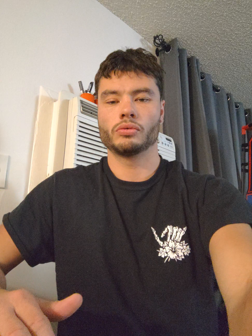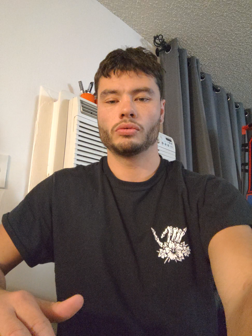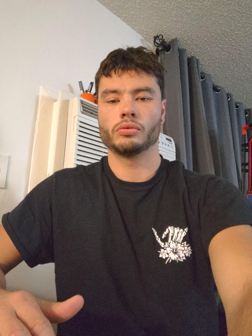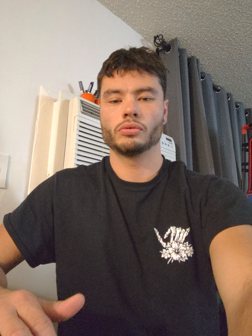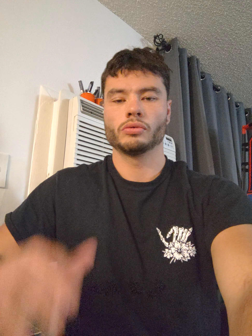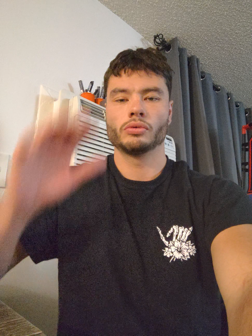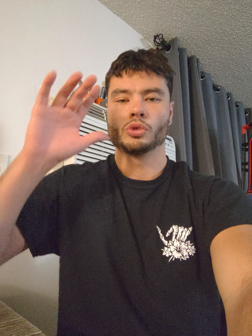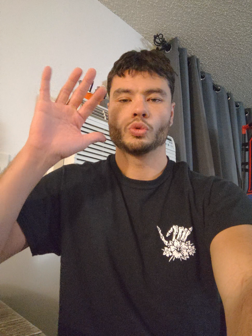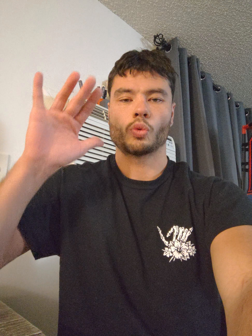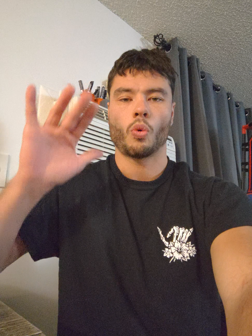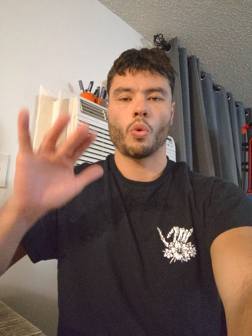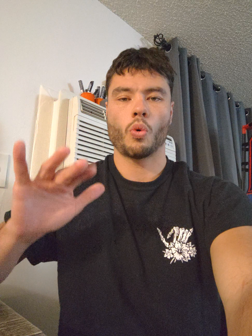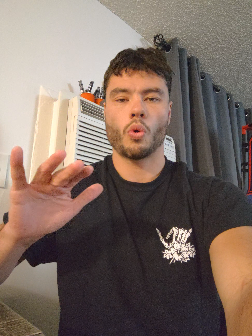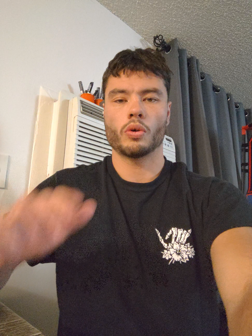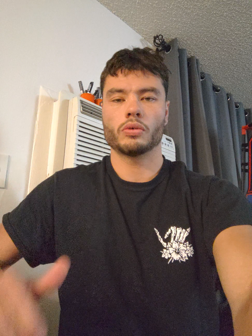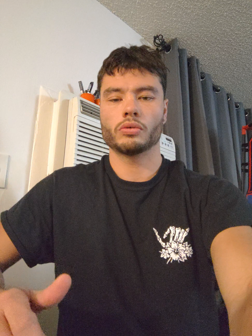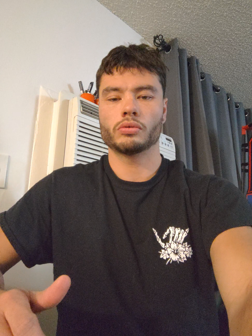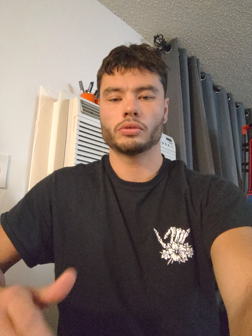snow